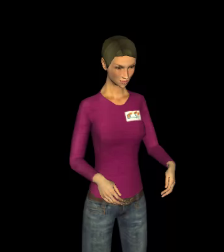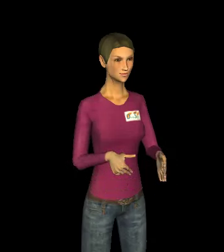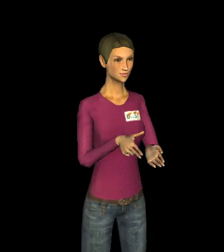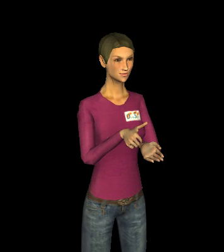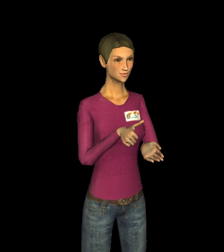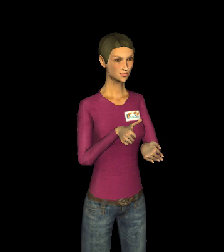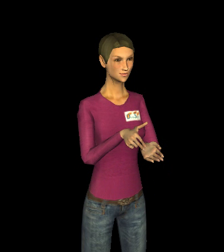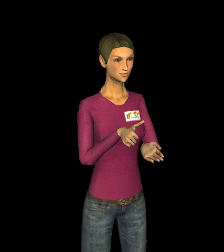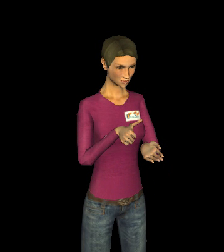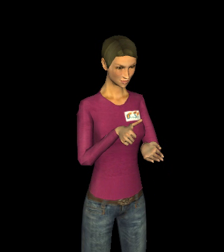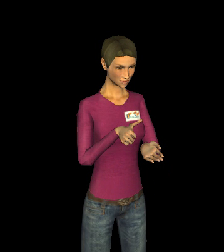سمنة